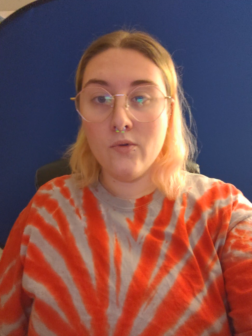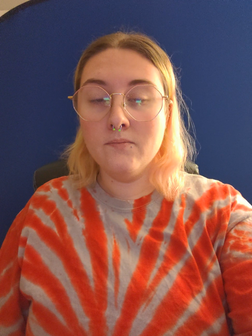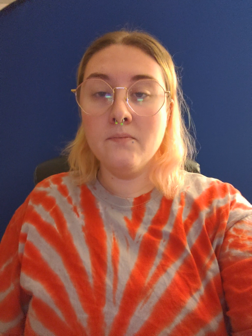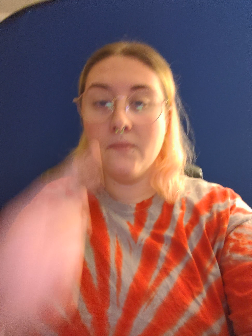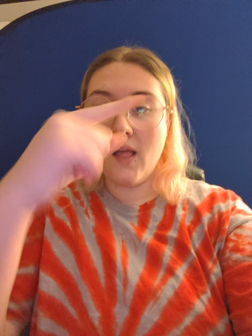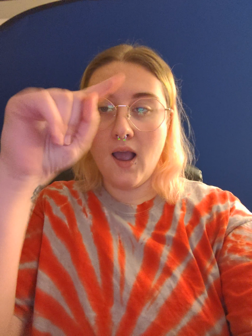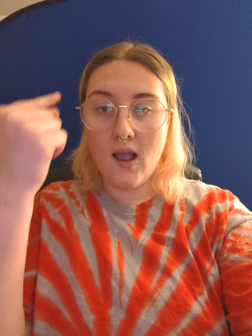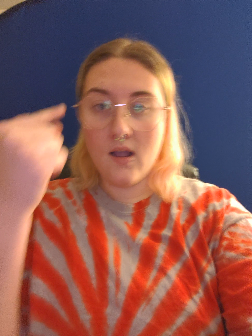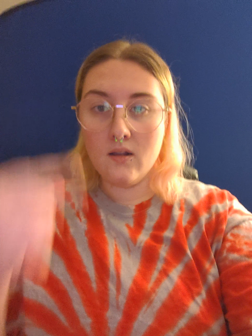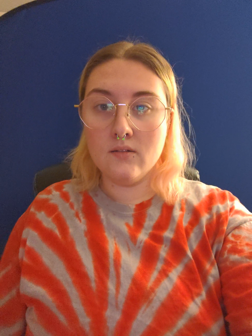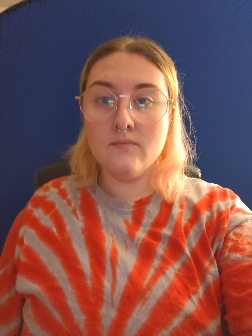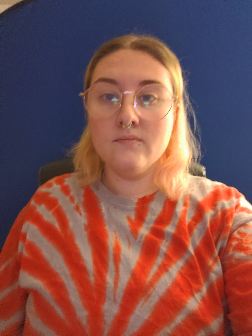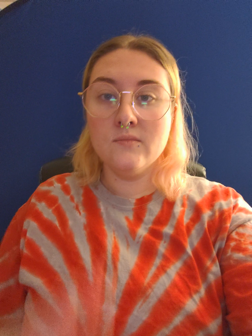black